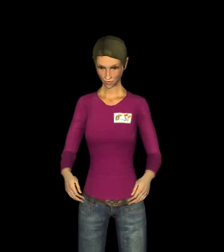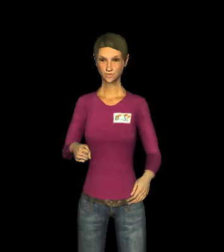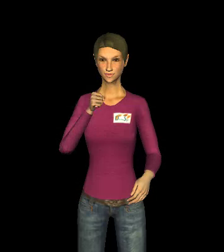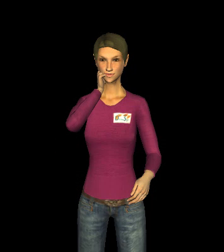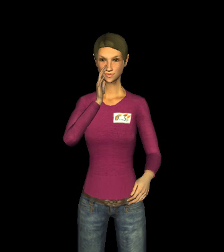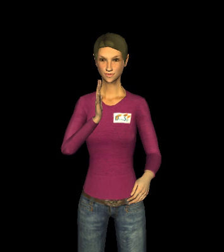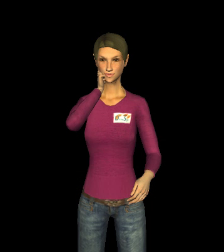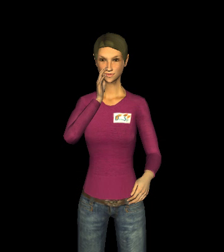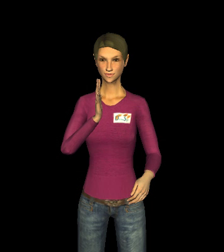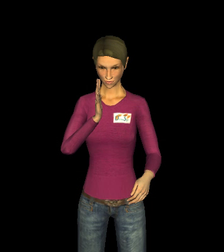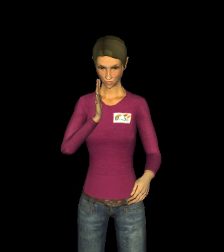كل يوم